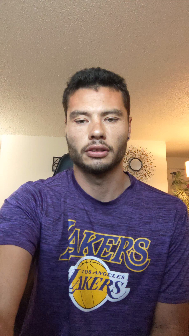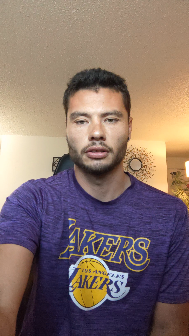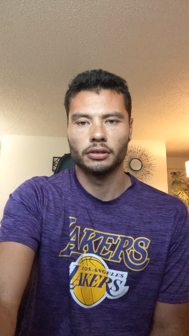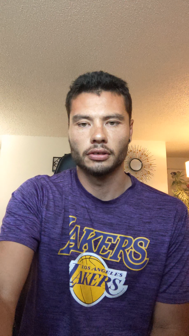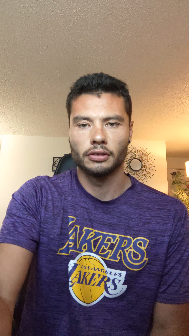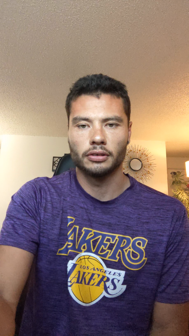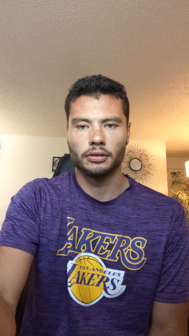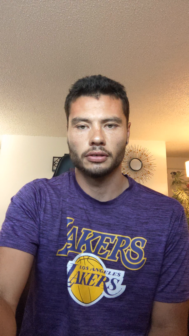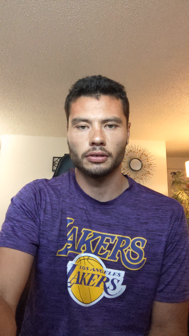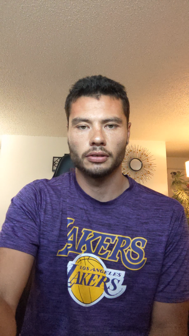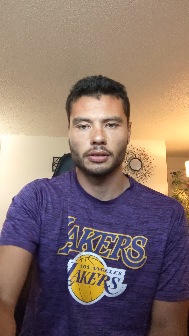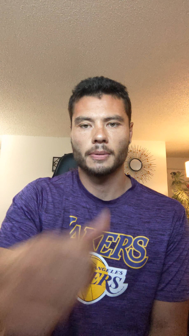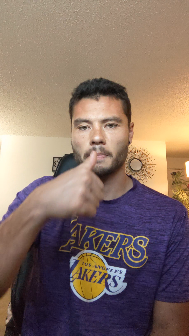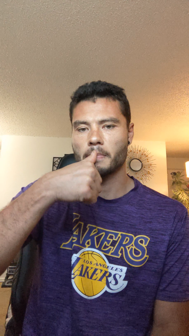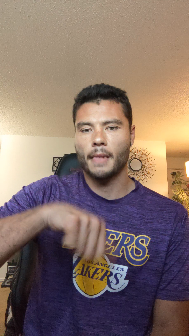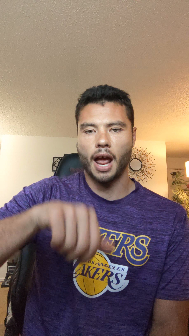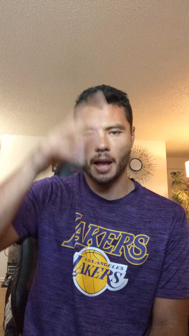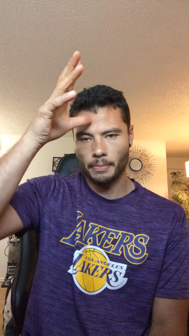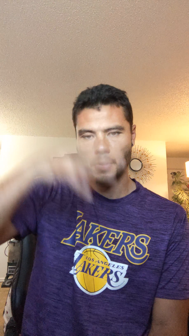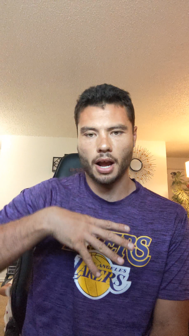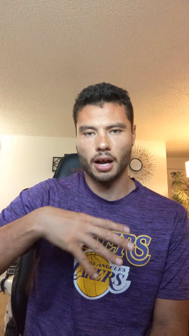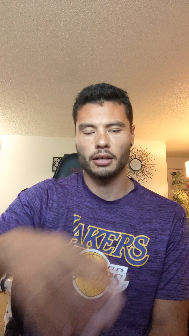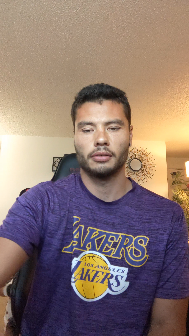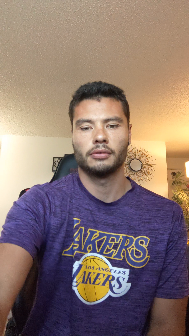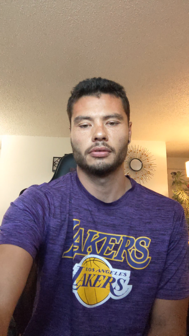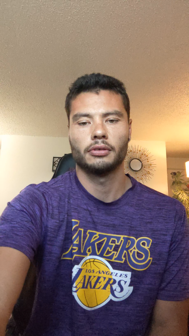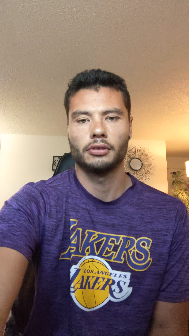mailman